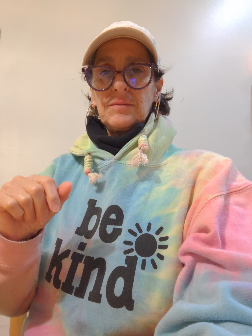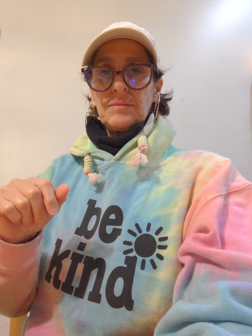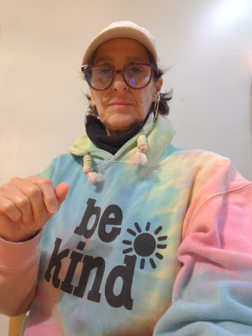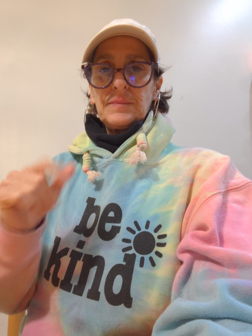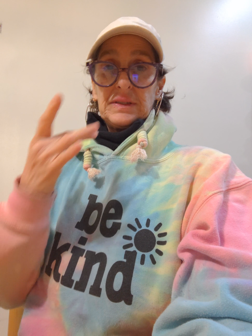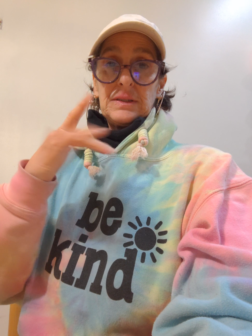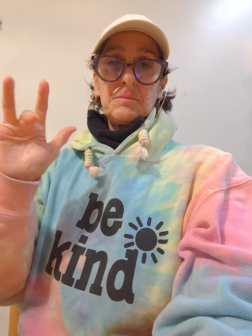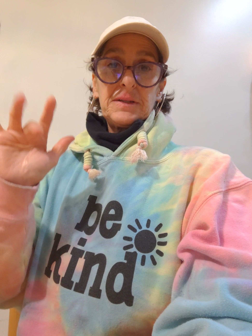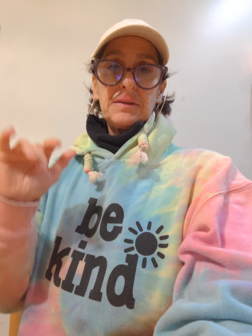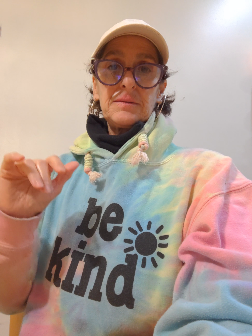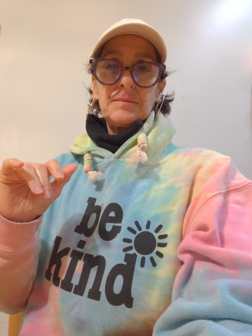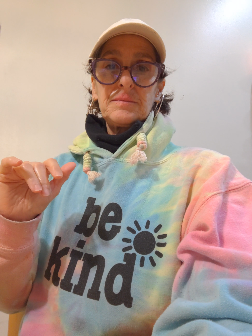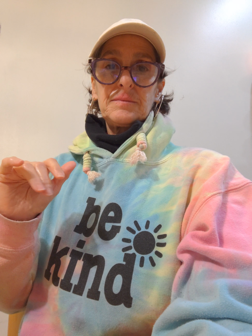empty